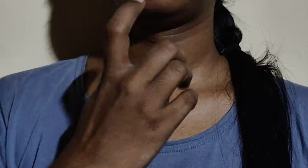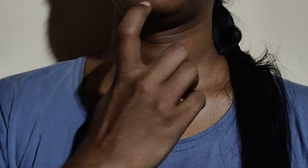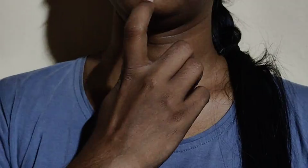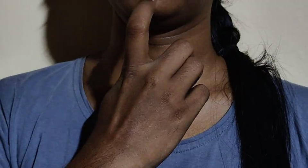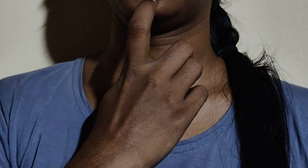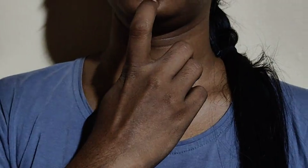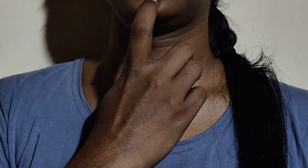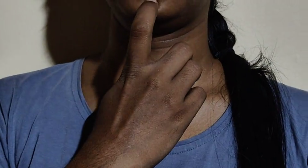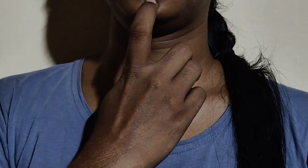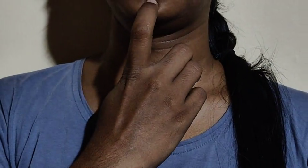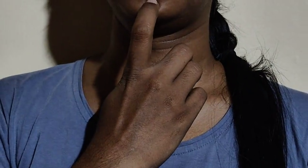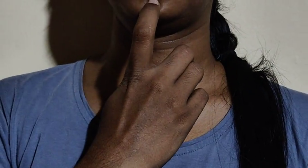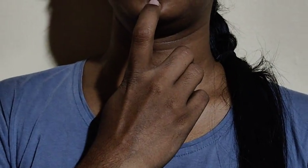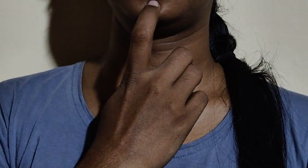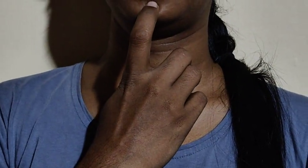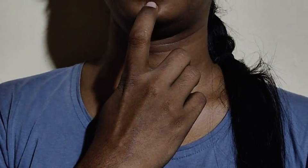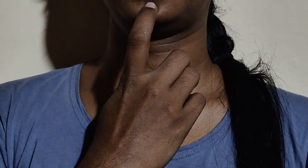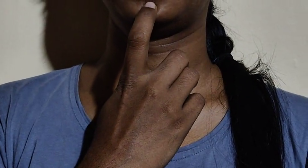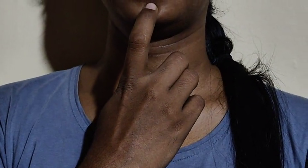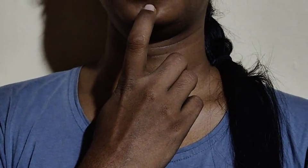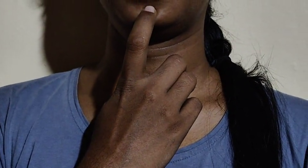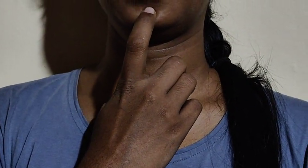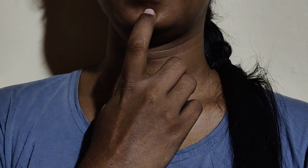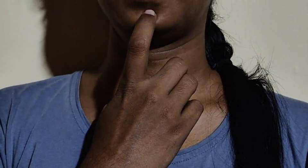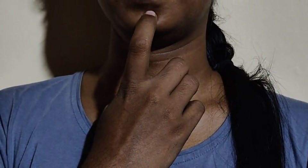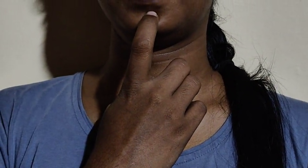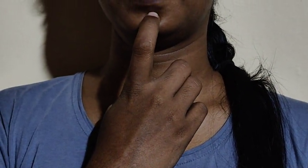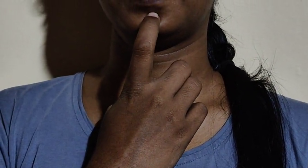അം